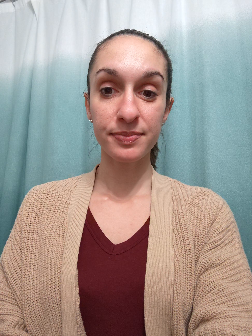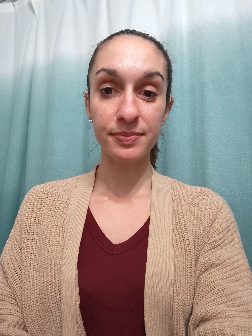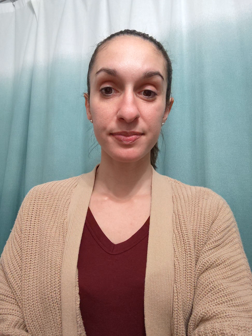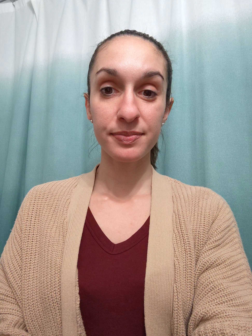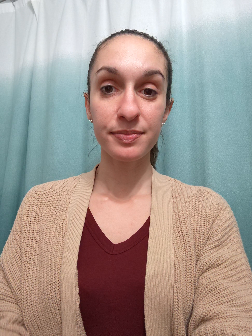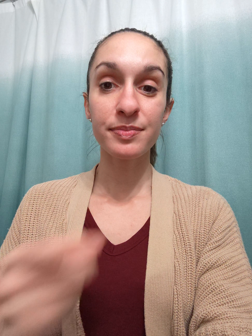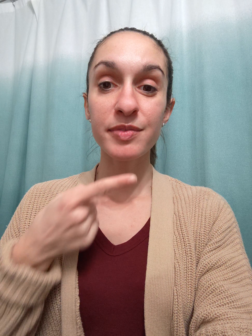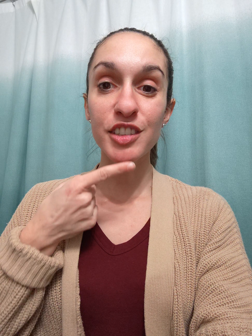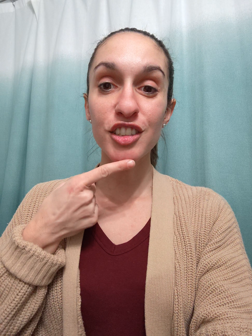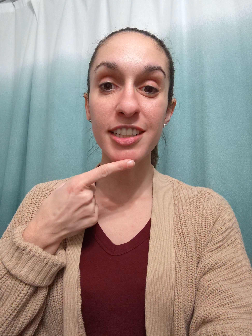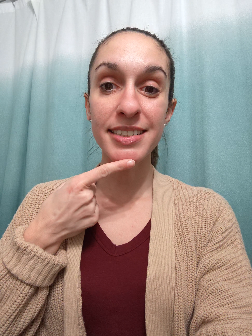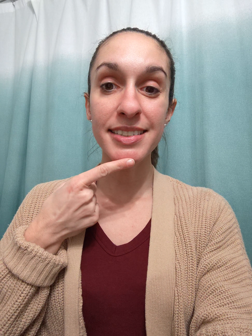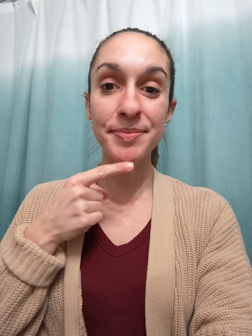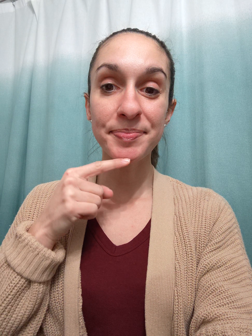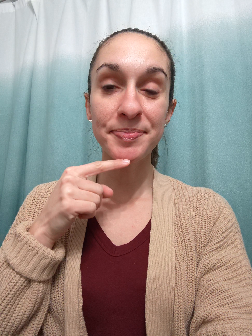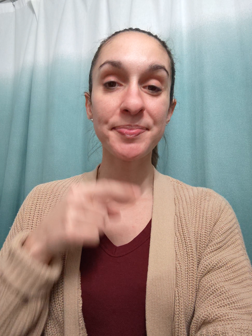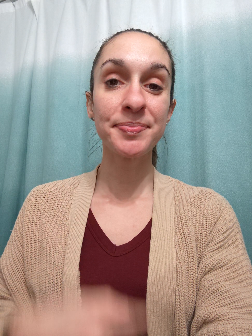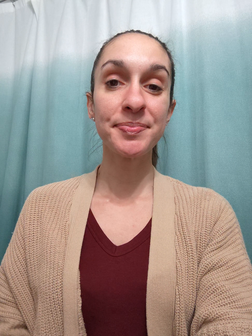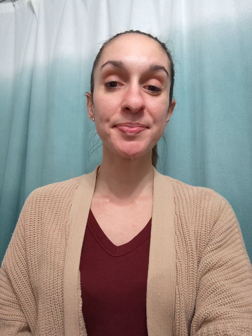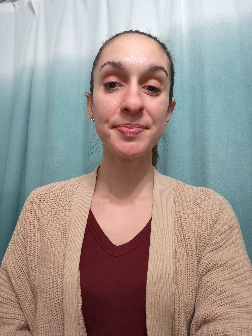chin